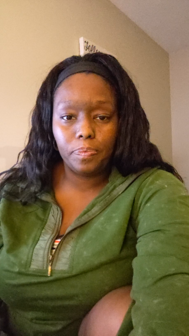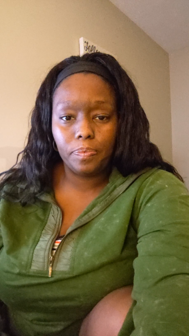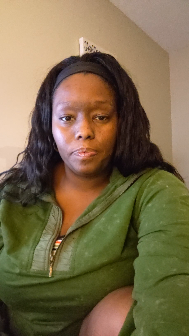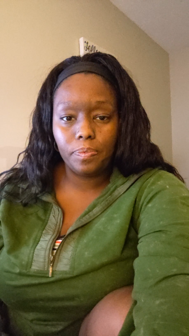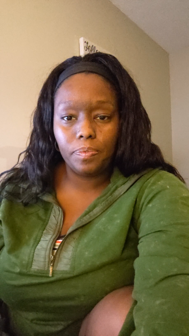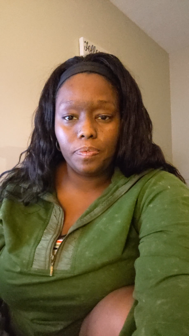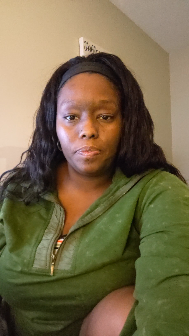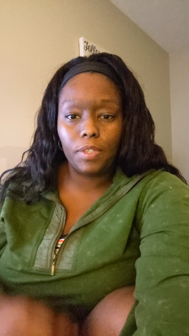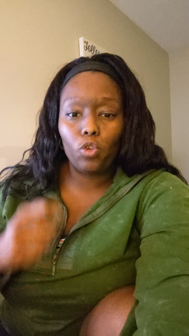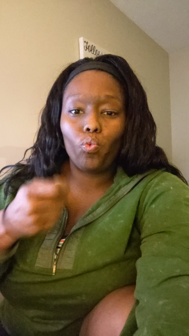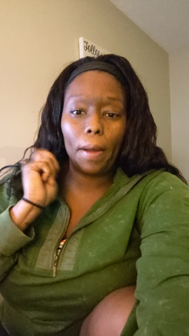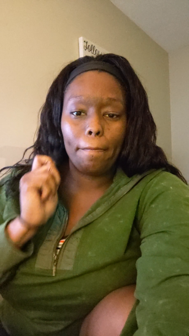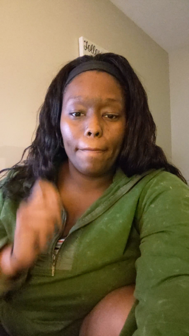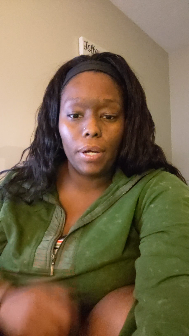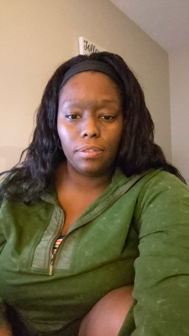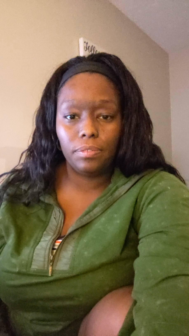rip